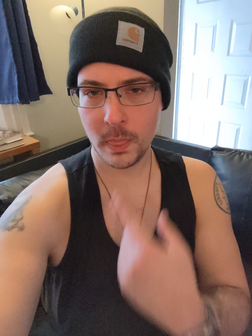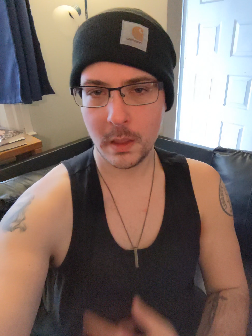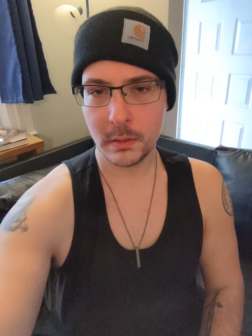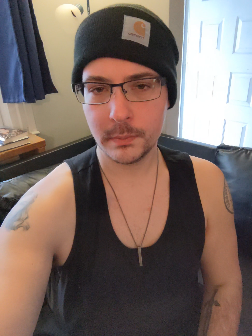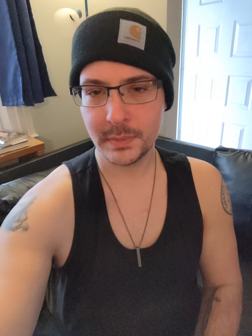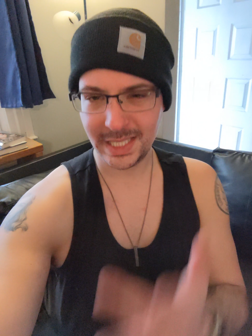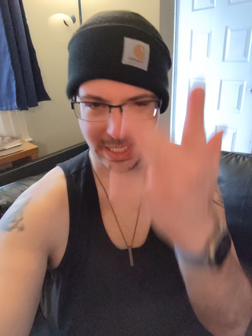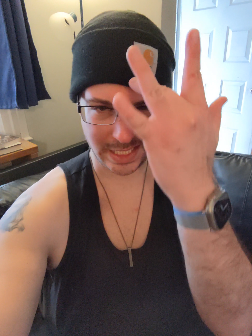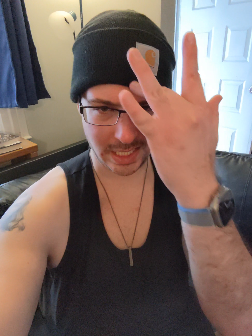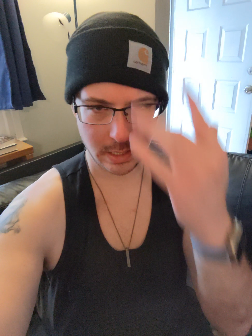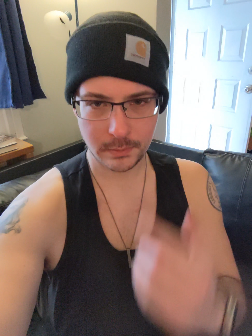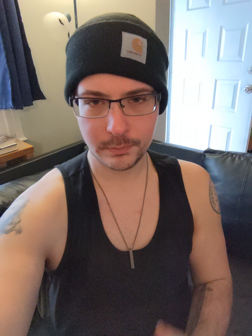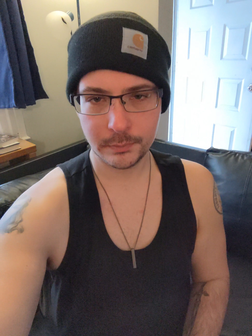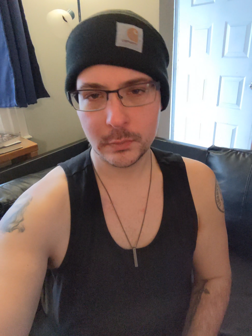sick